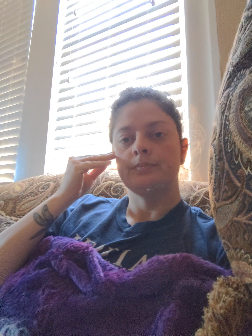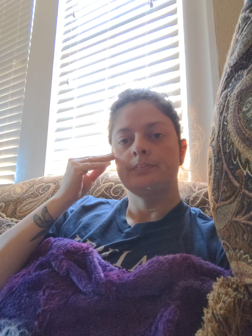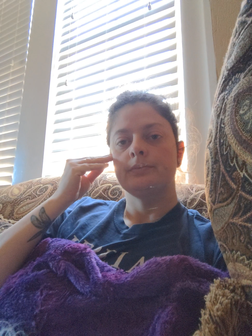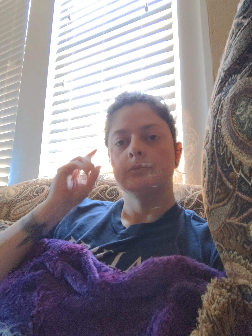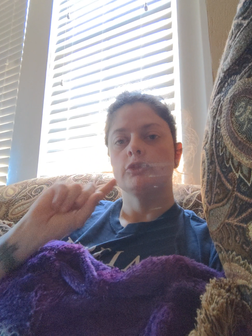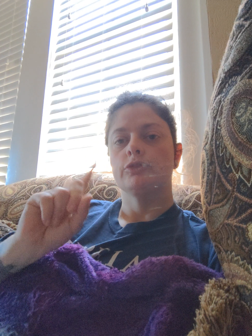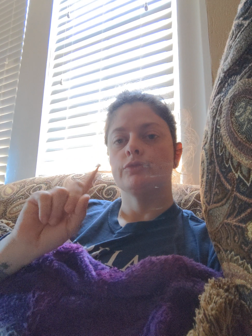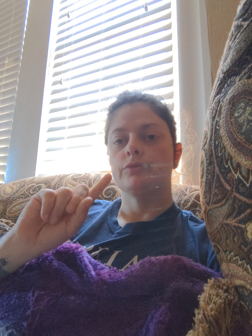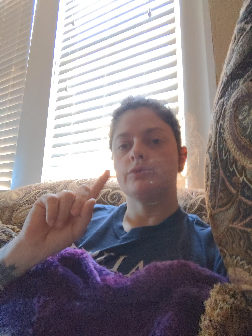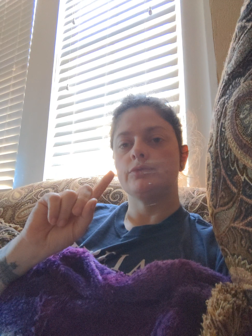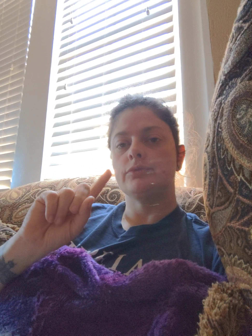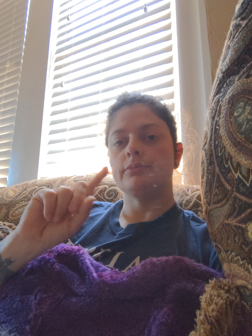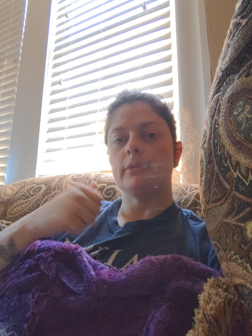where